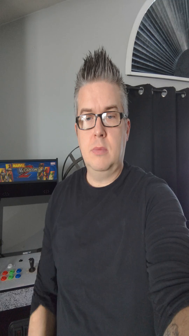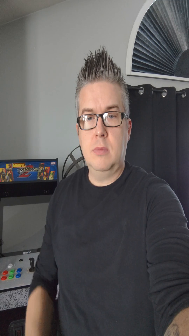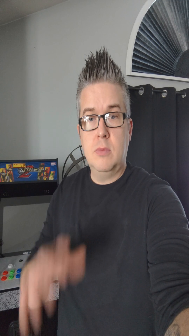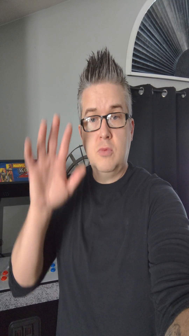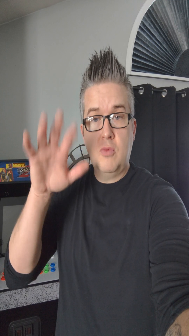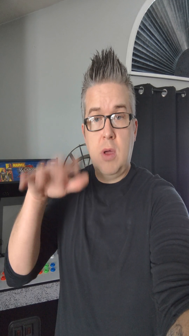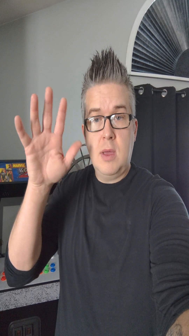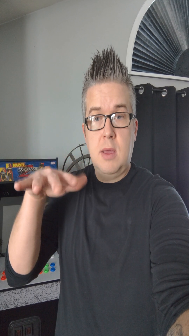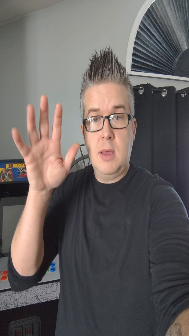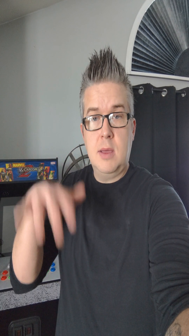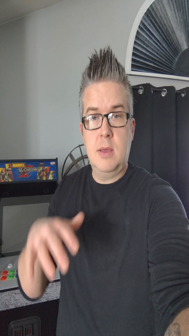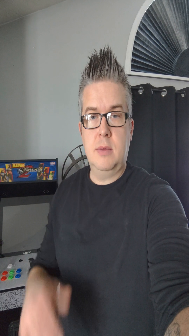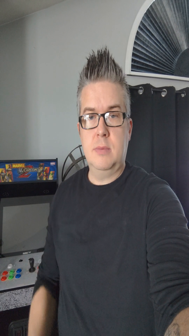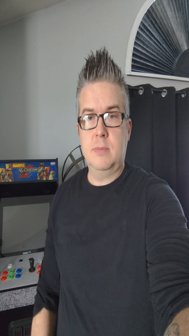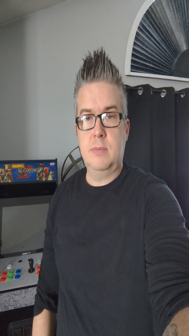rain